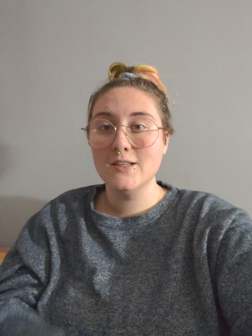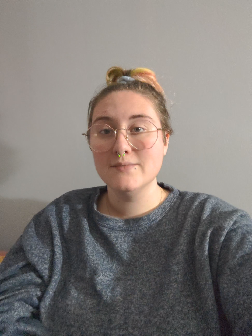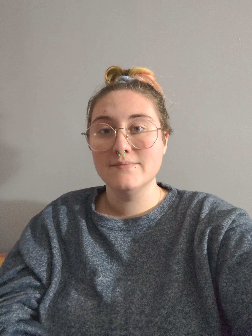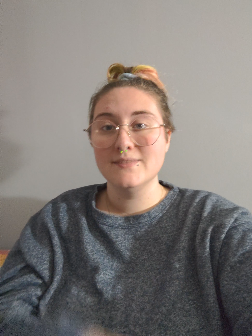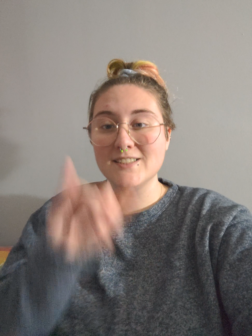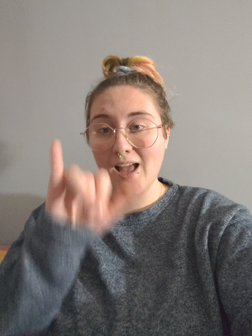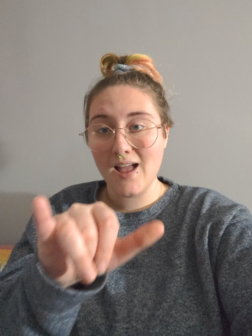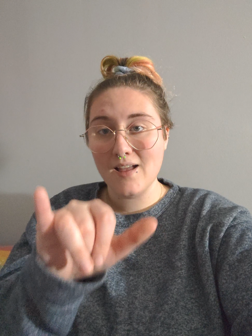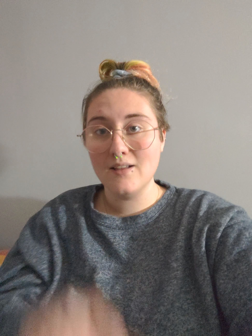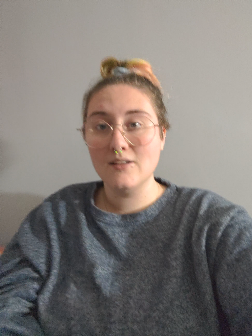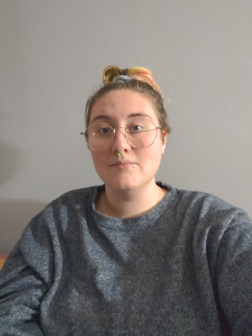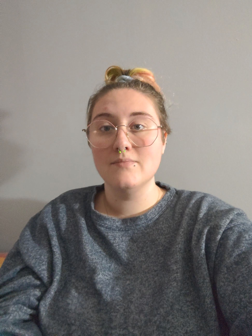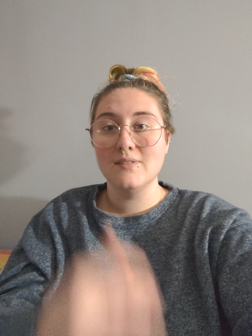stay